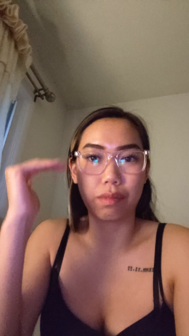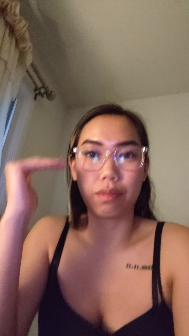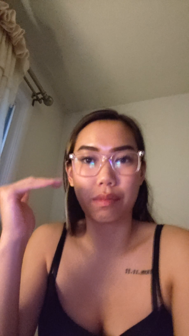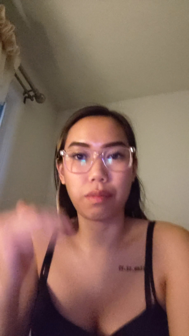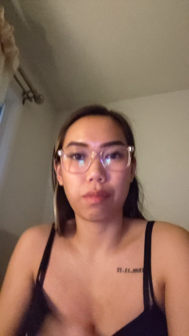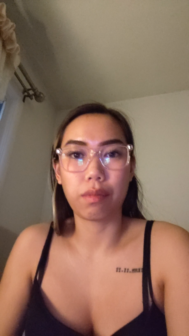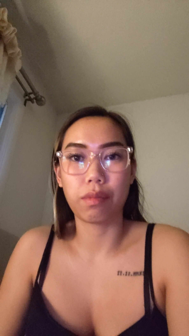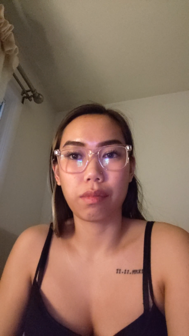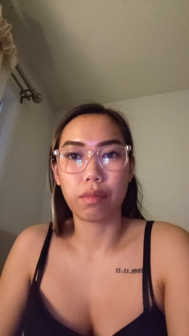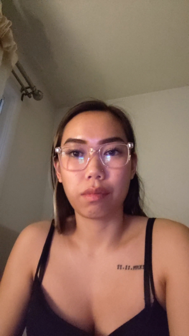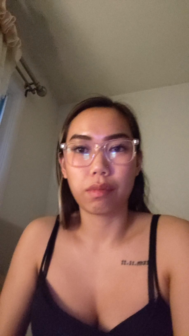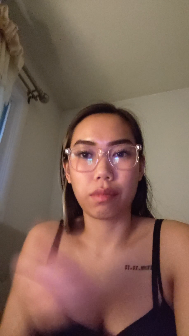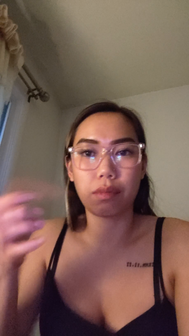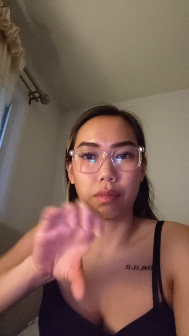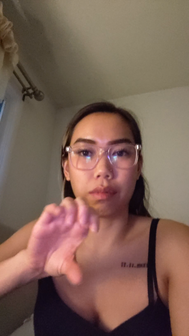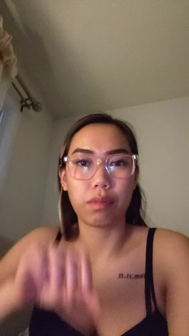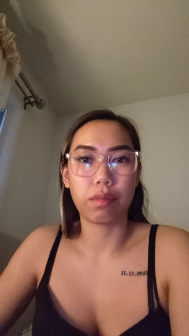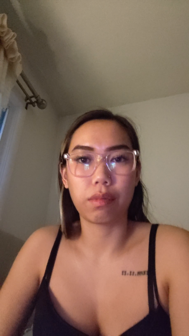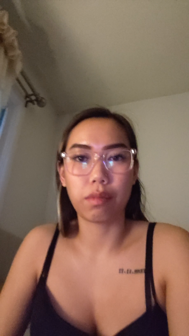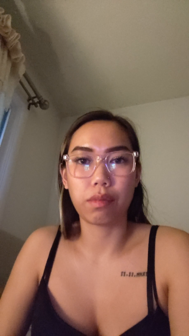pour